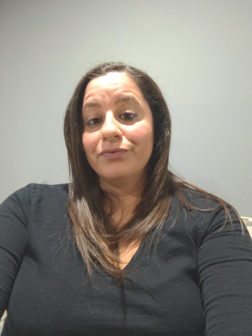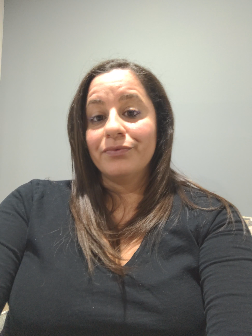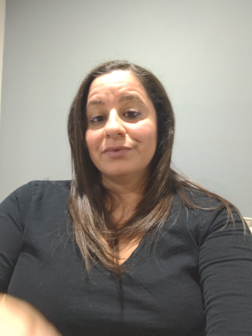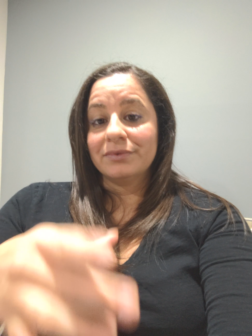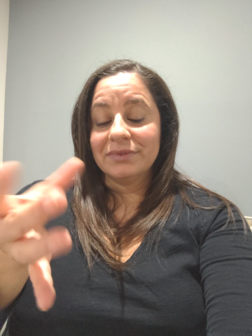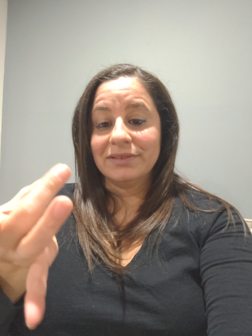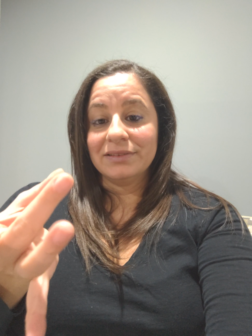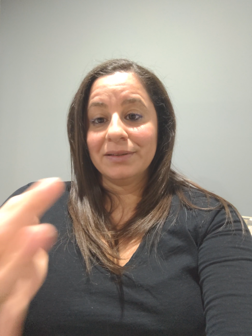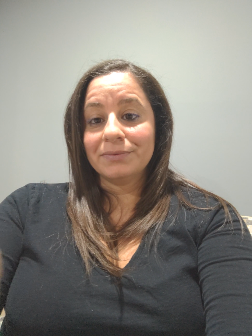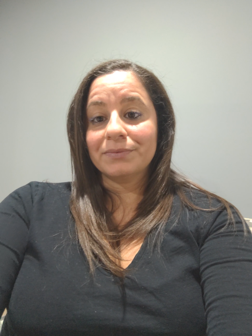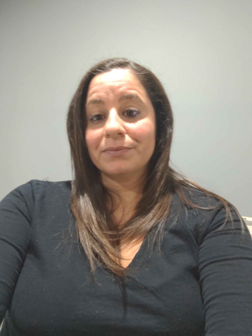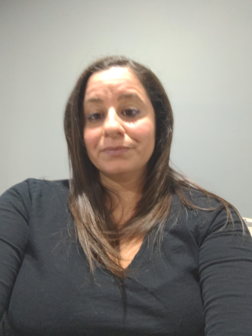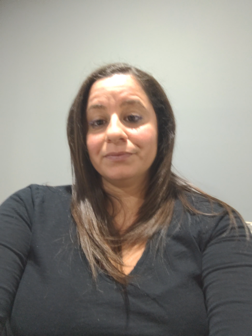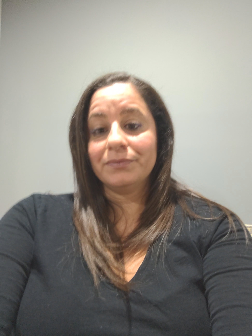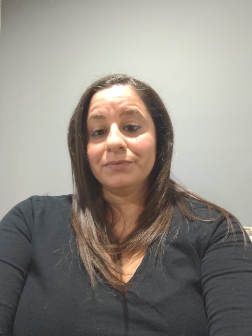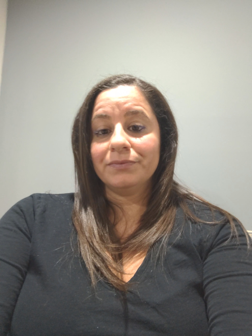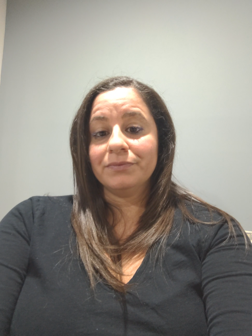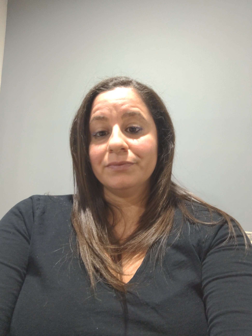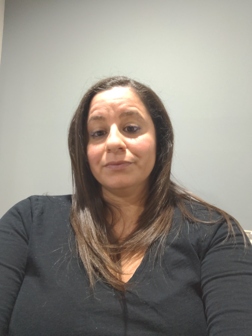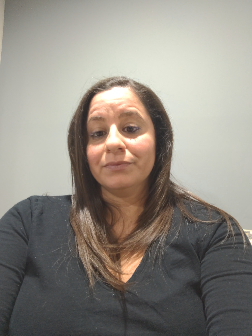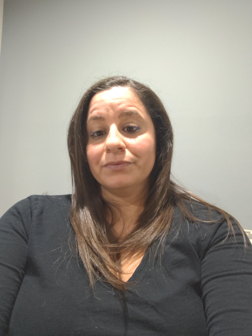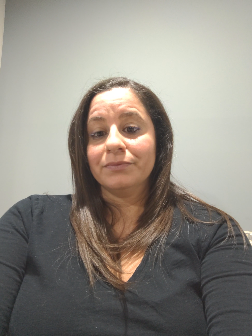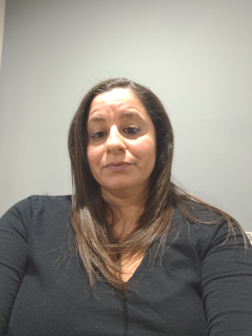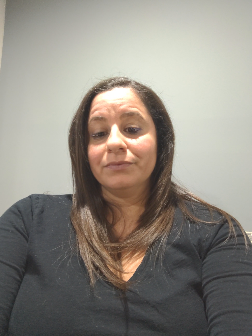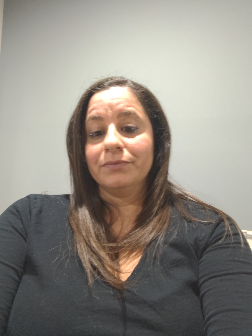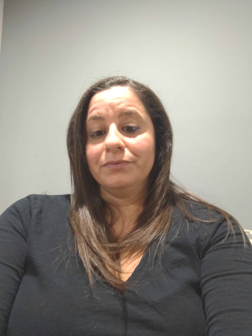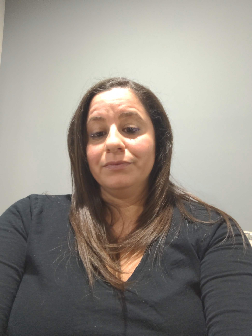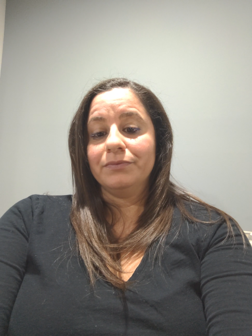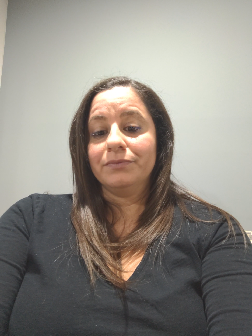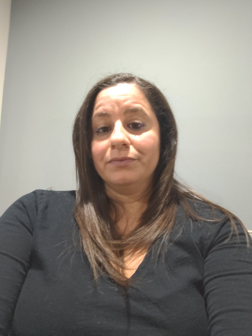sticky